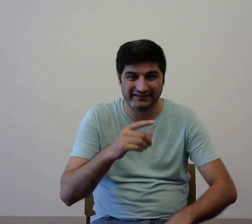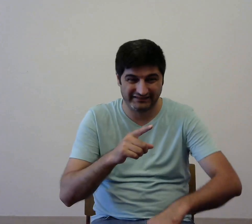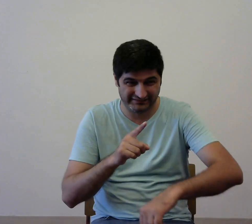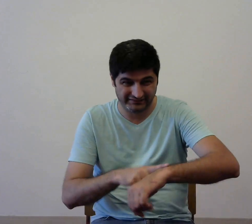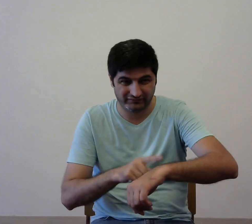saat